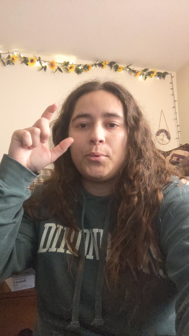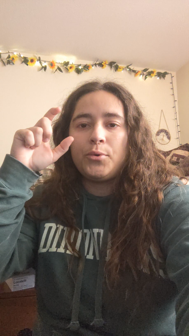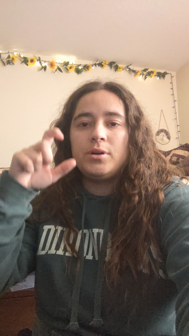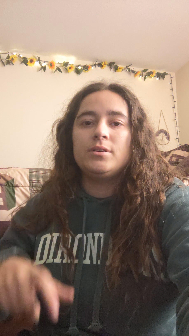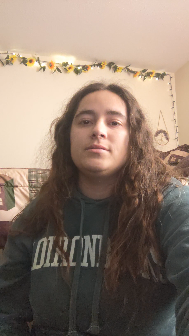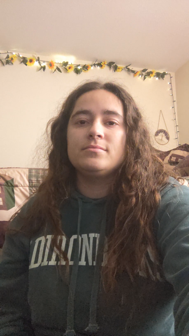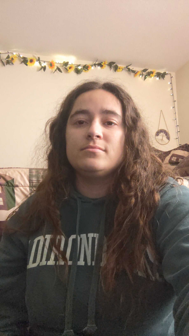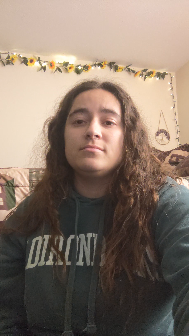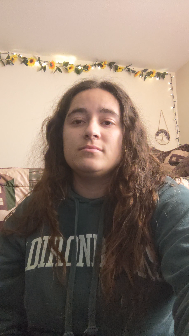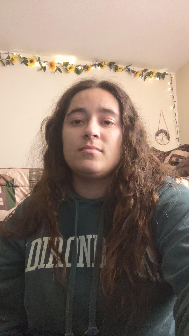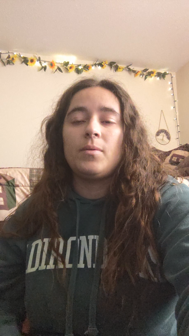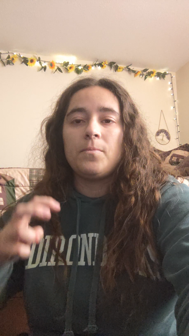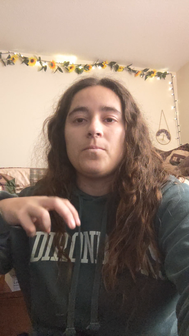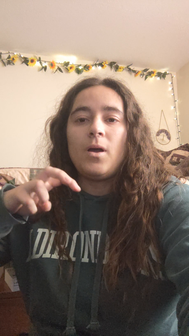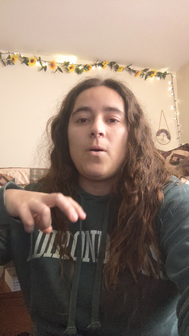potato